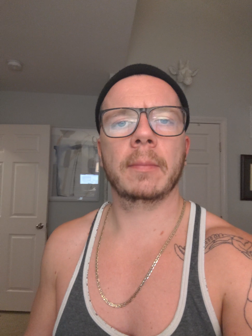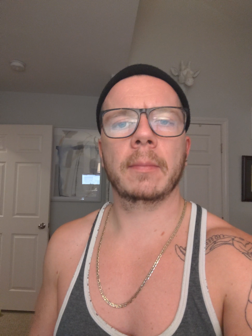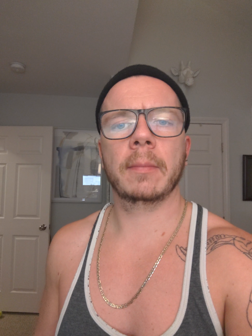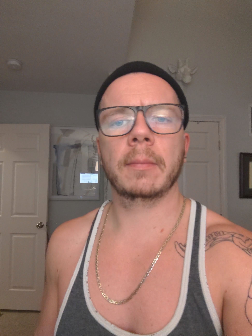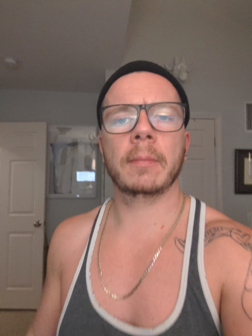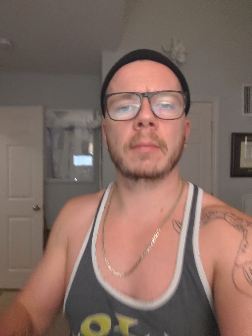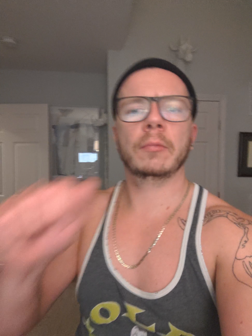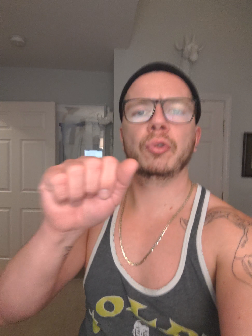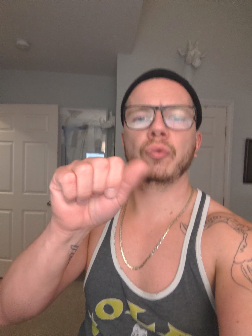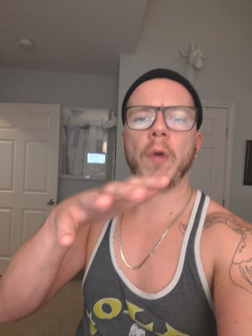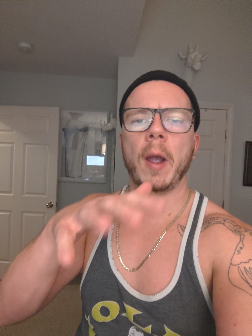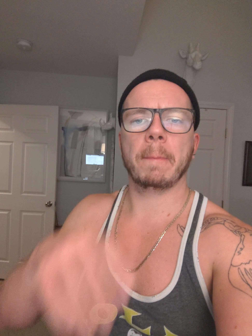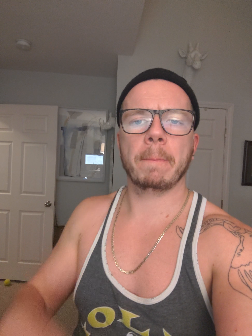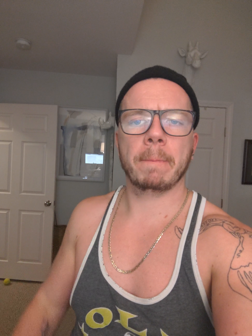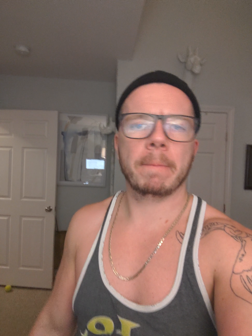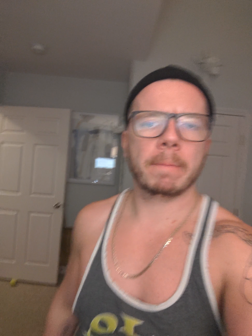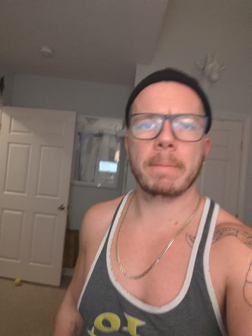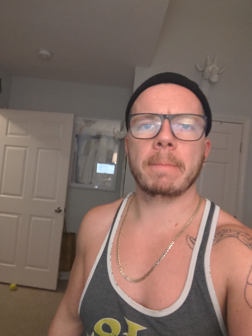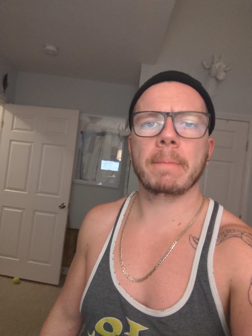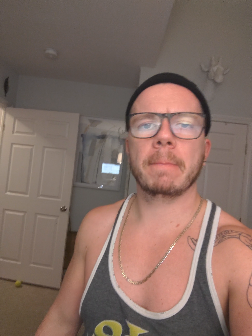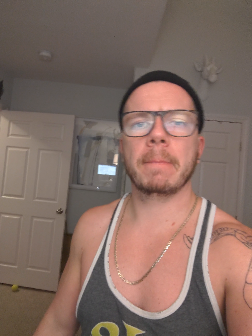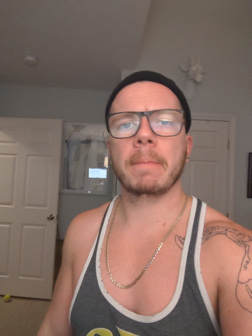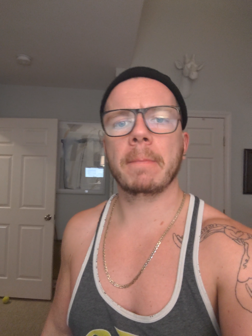drop